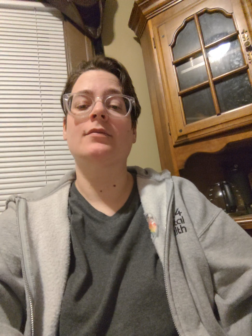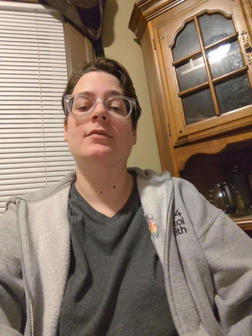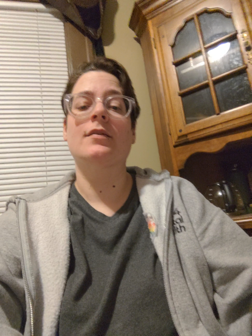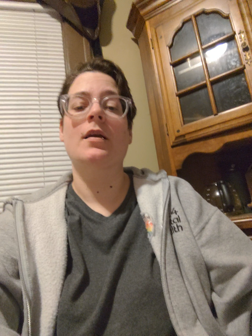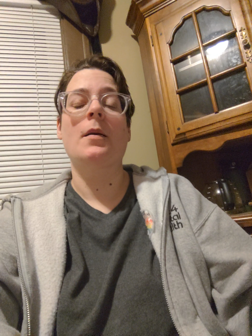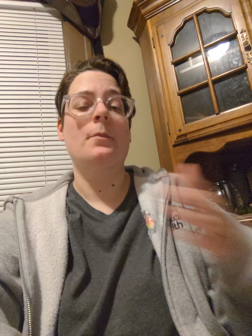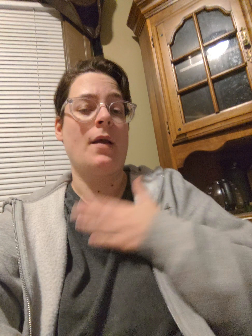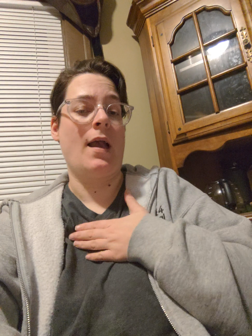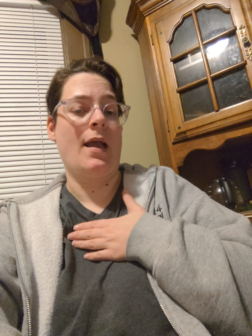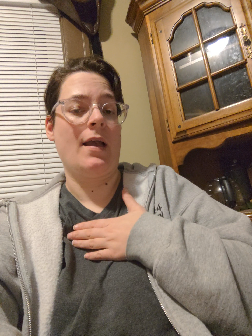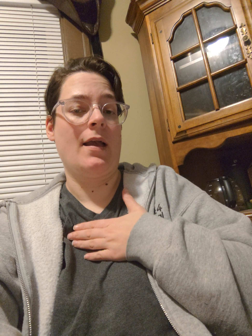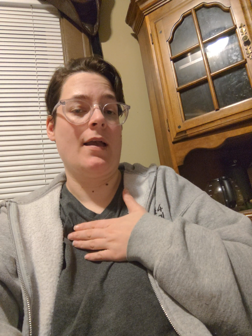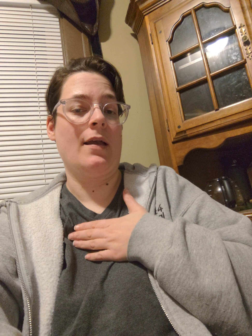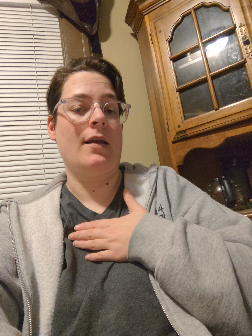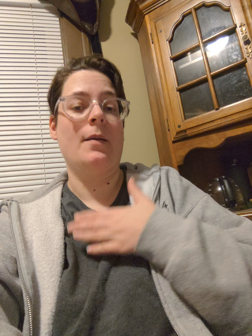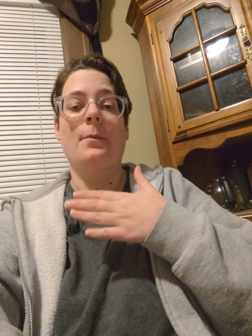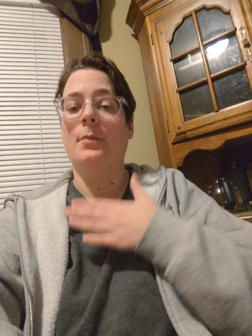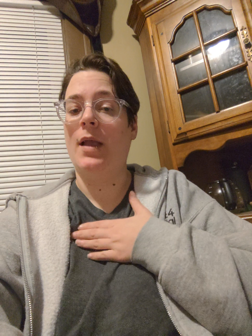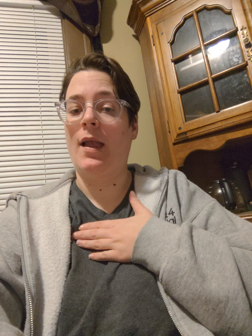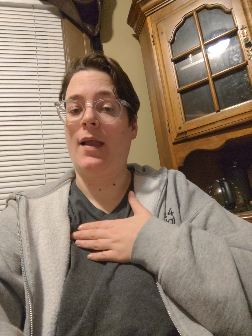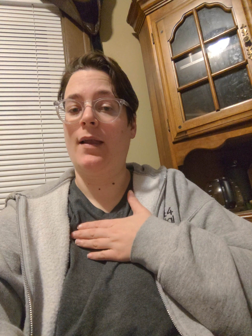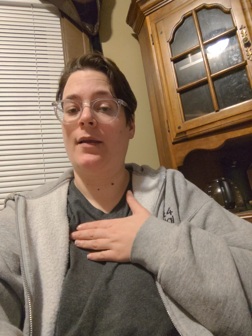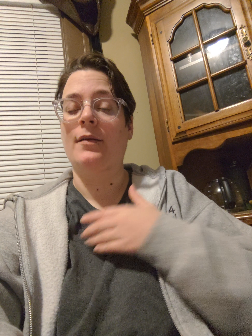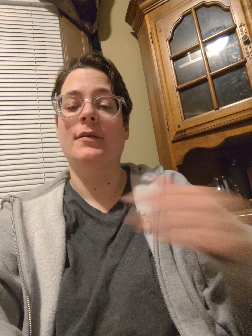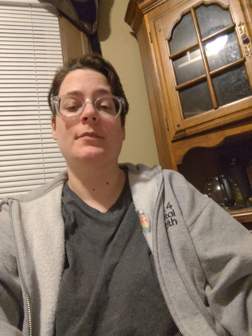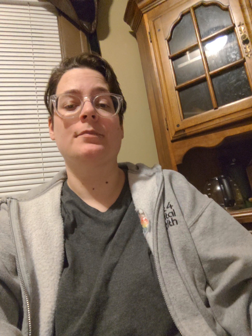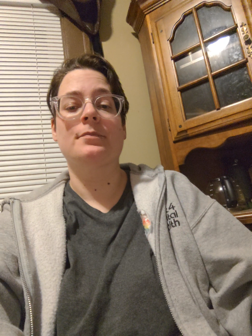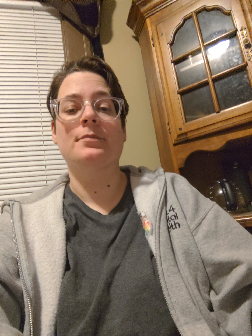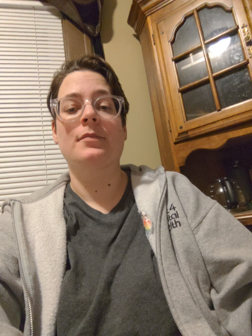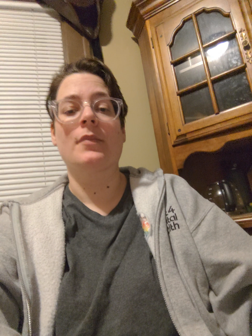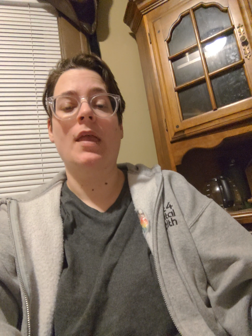my